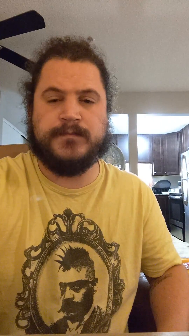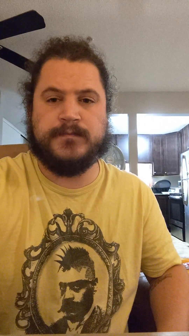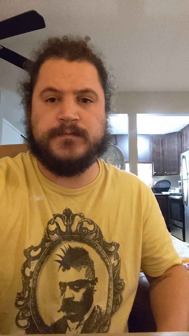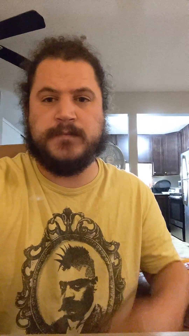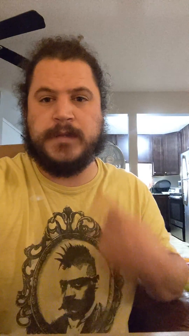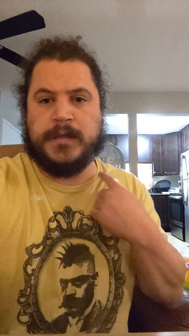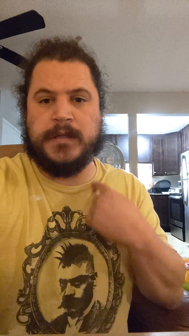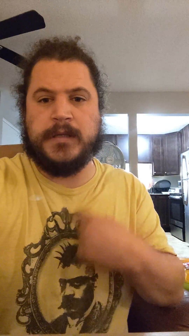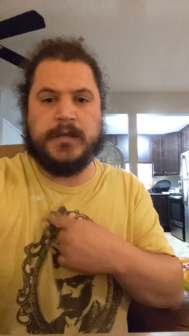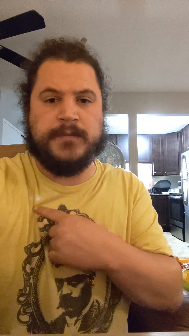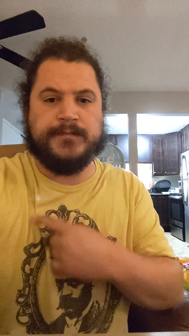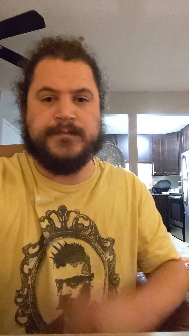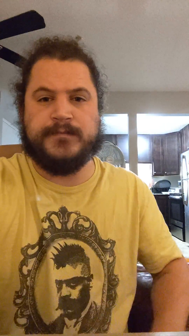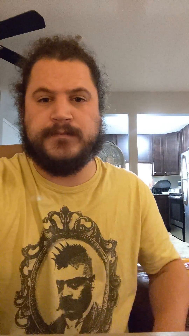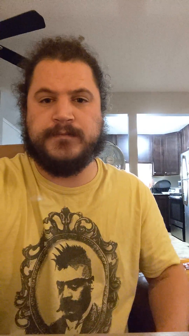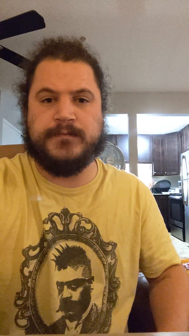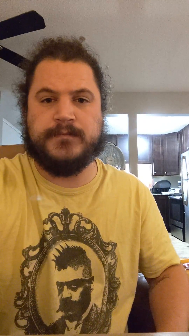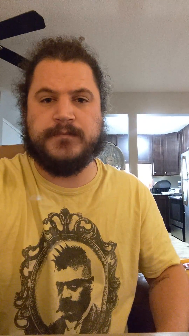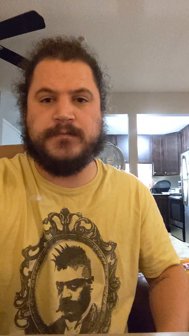necklace